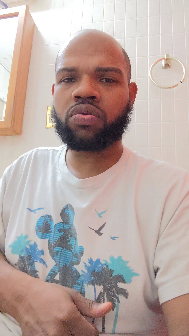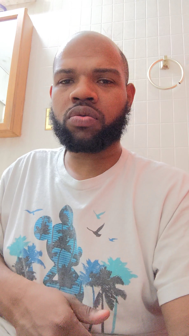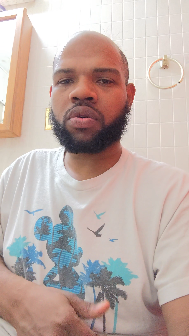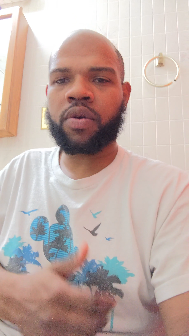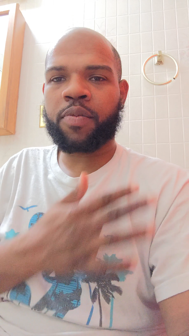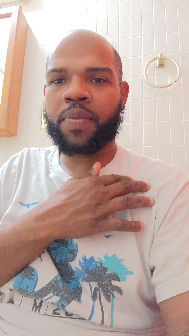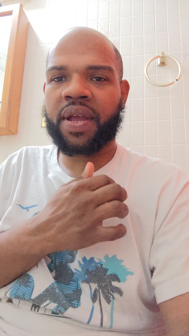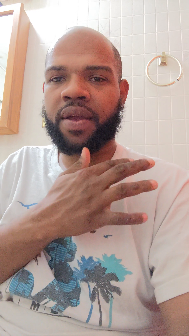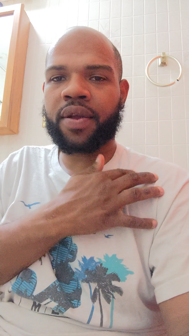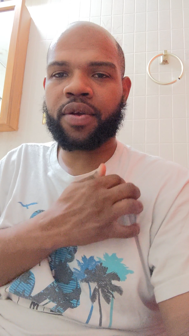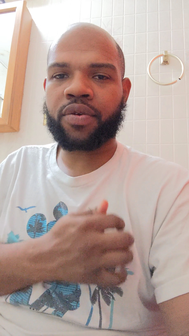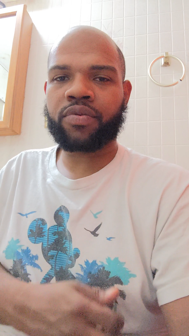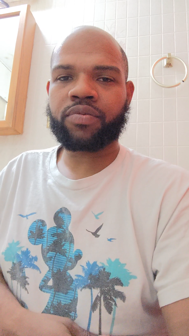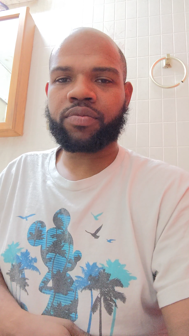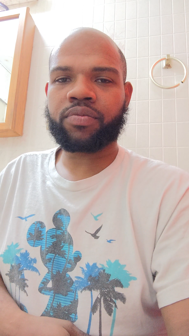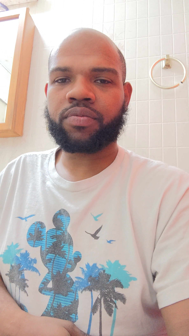bear